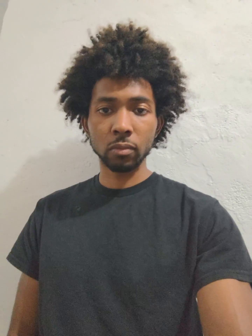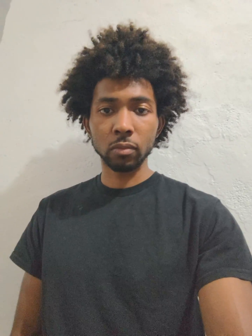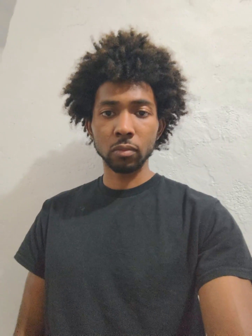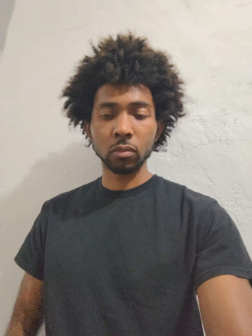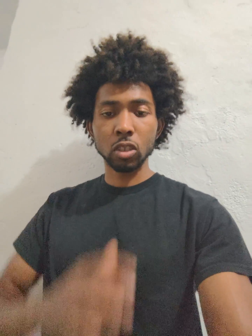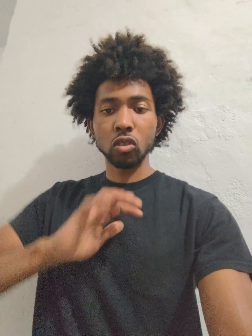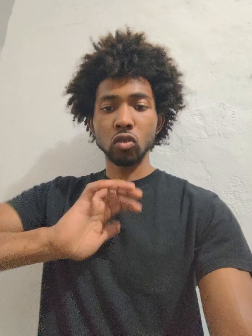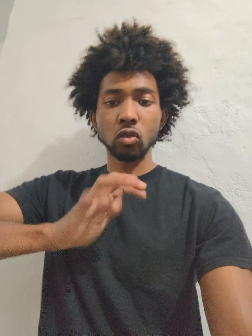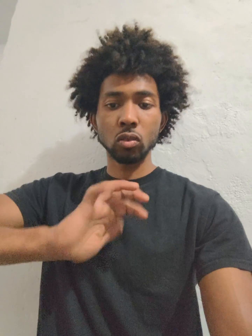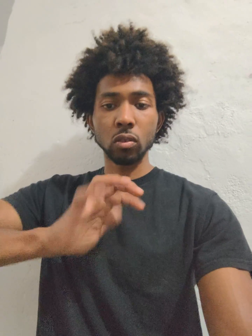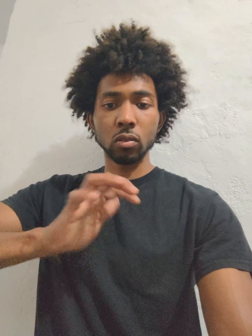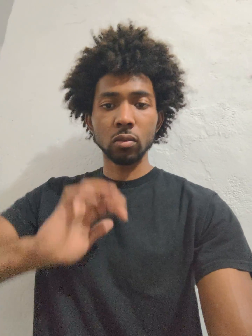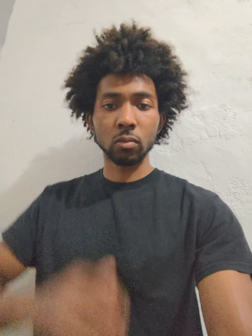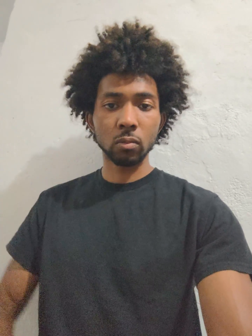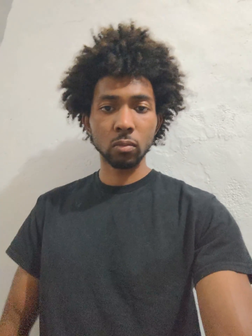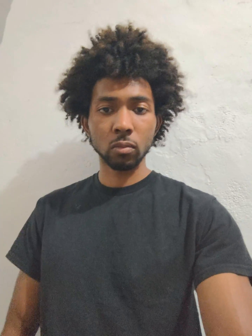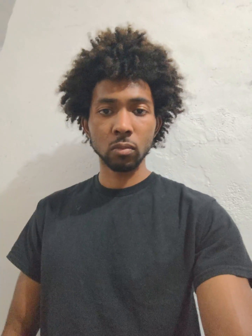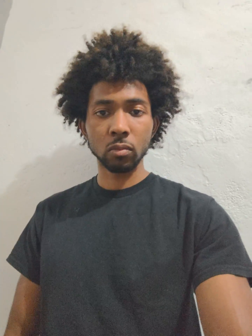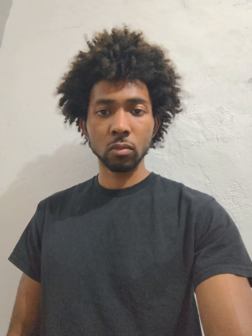cheese